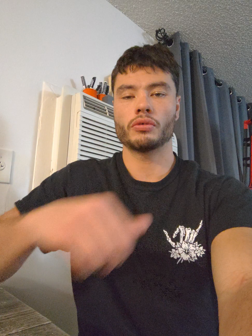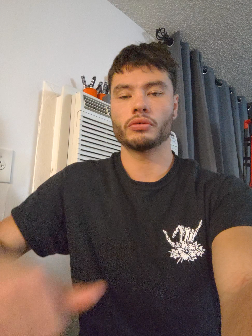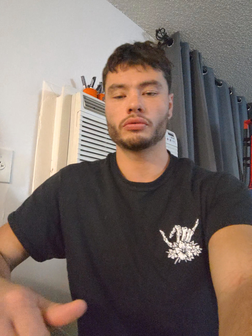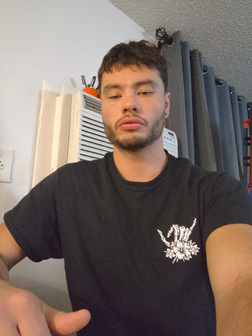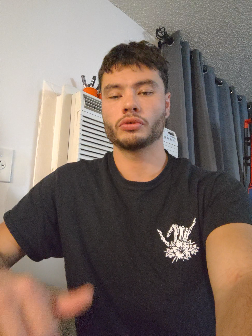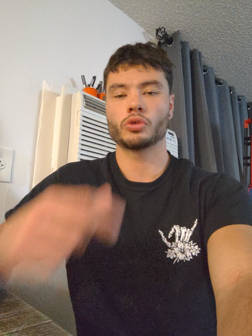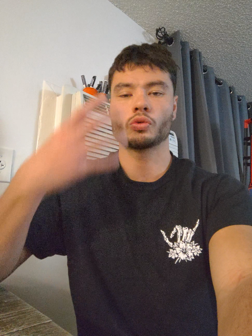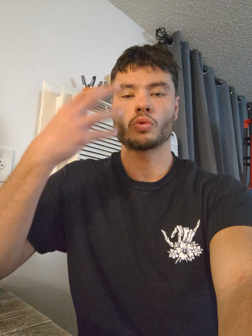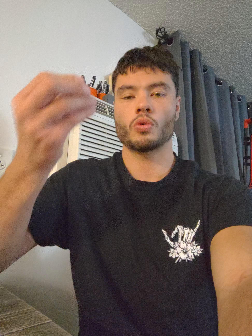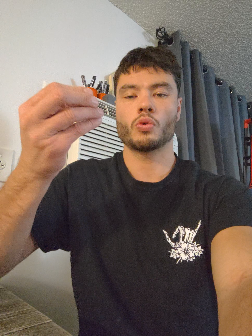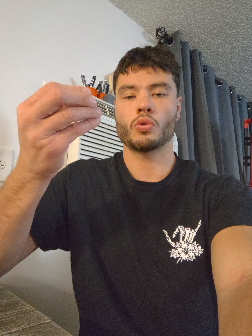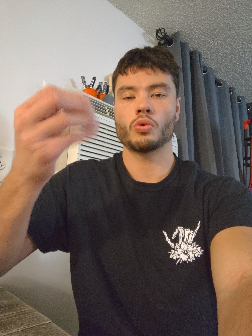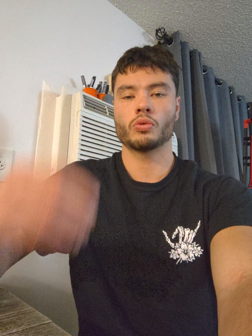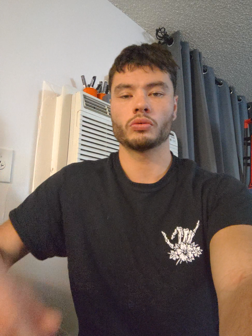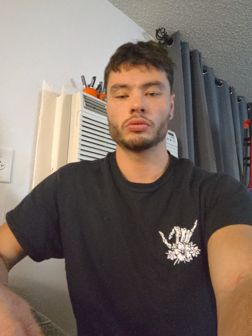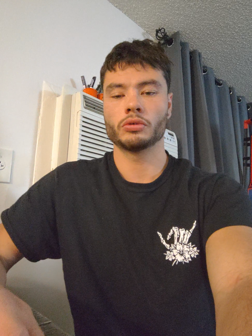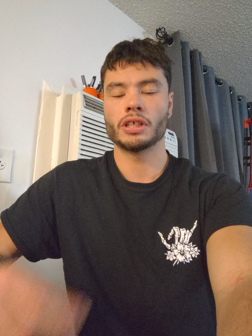go